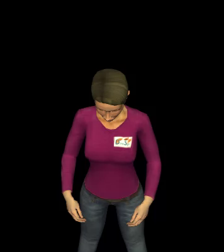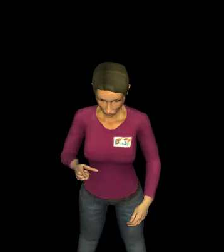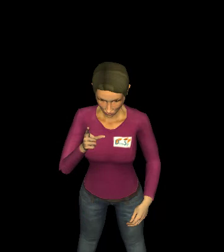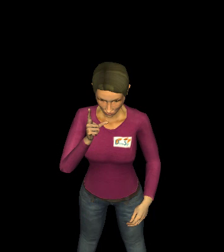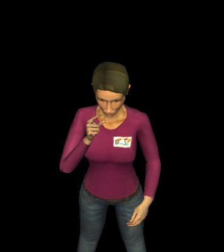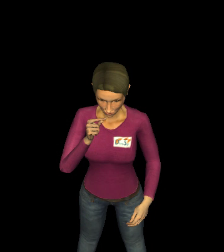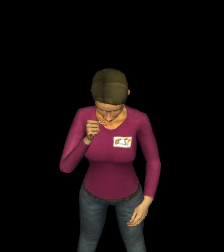أب